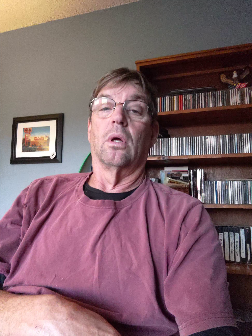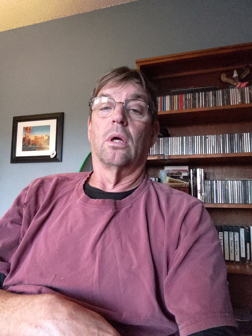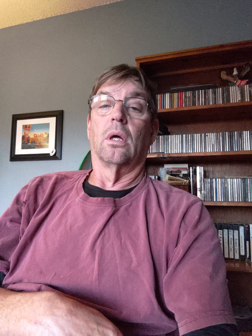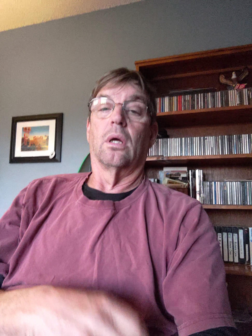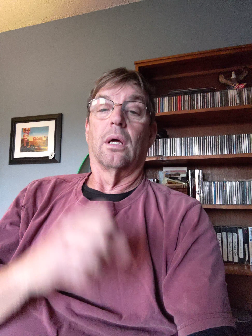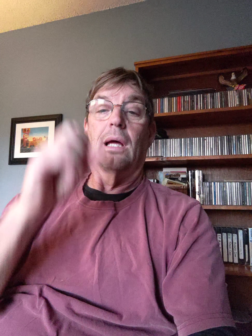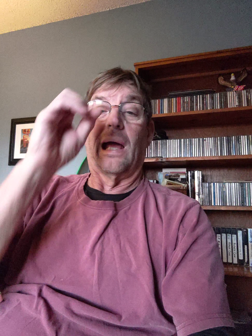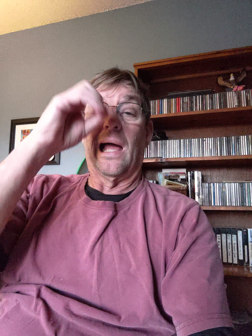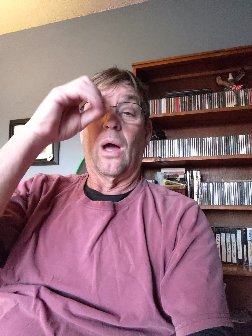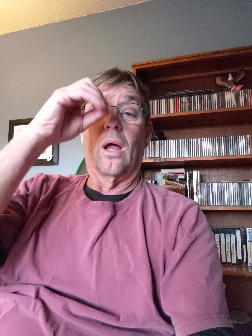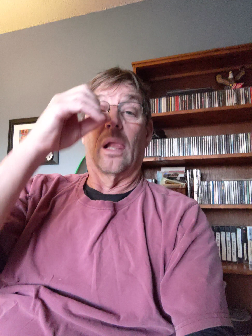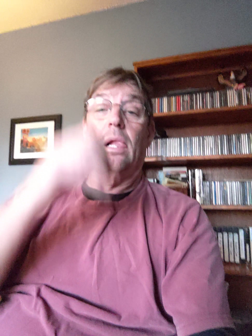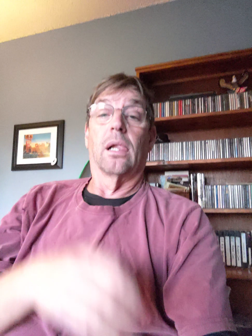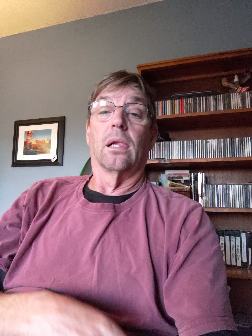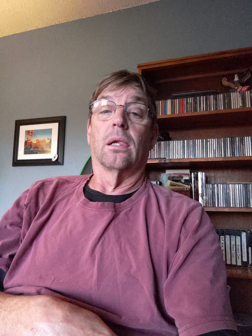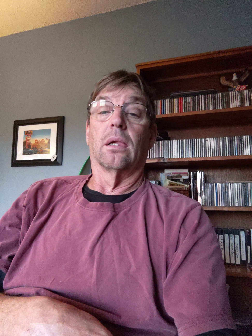owl